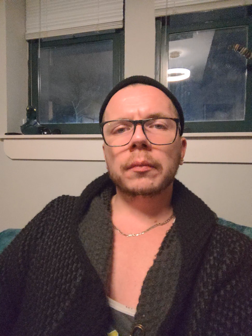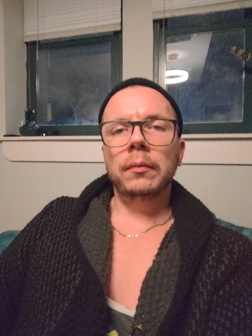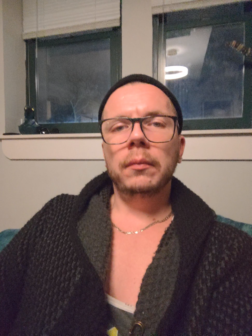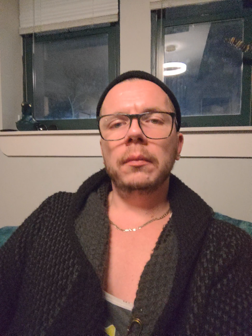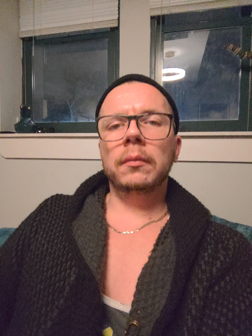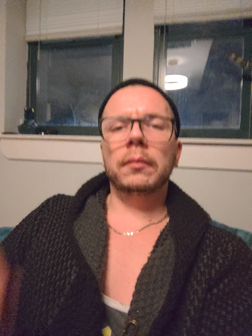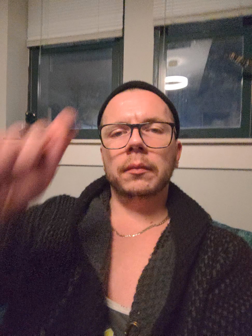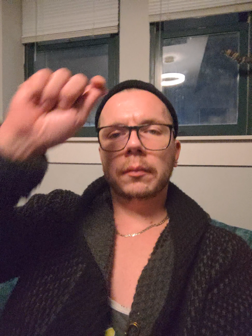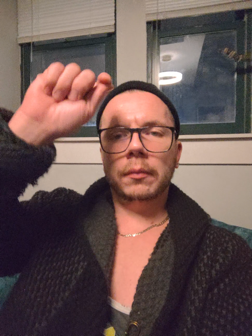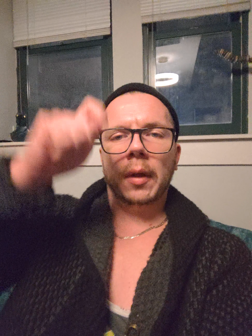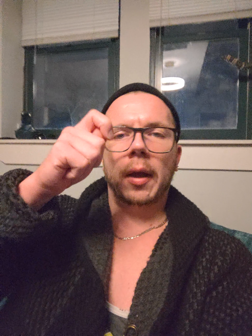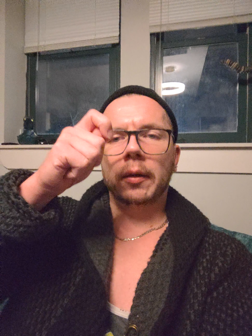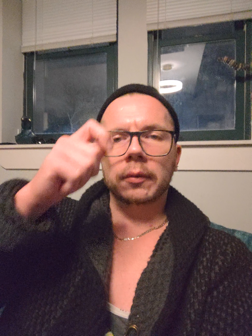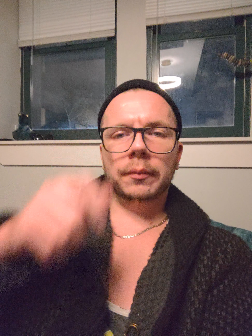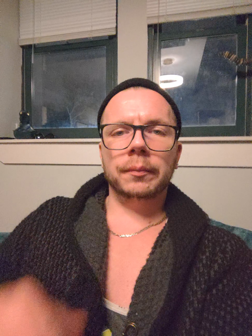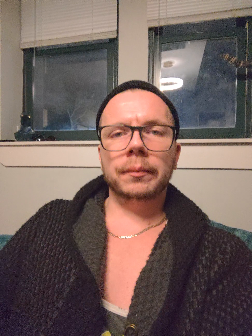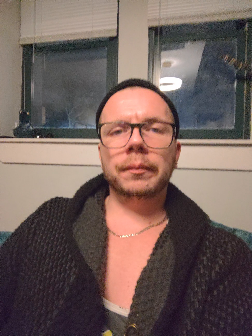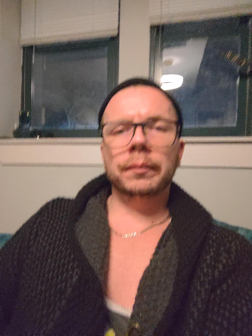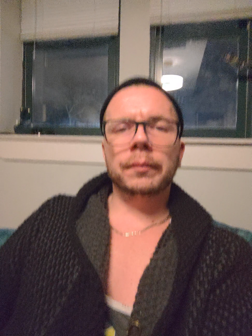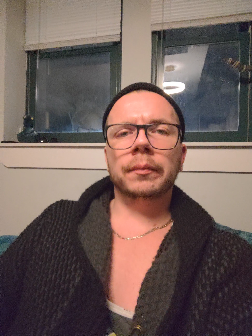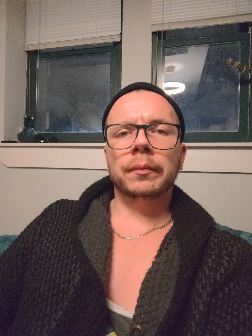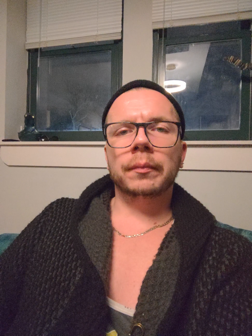hat